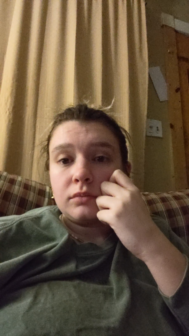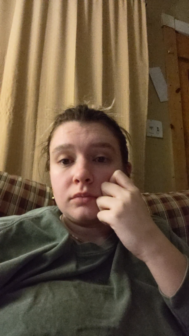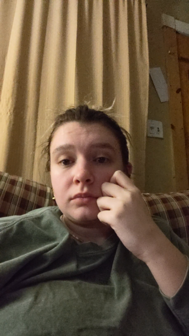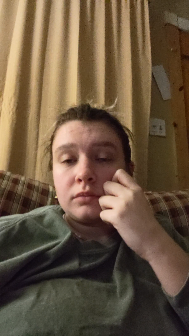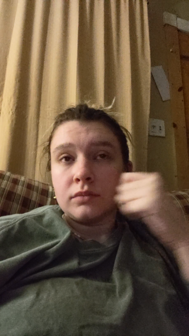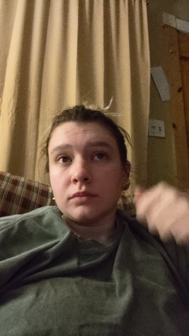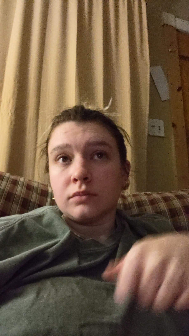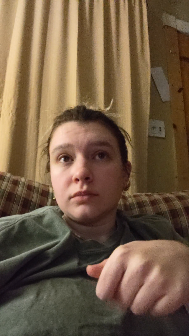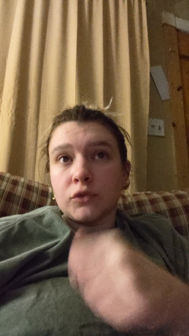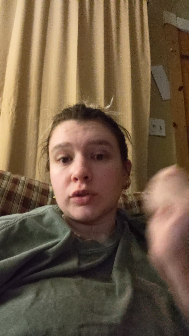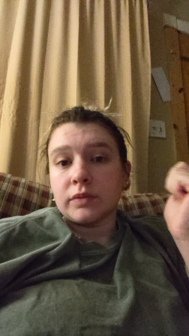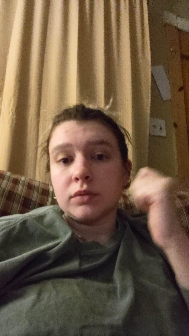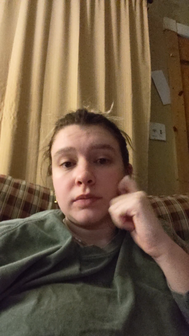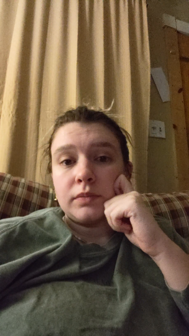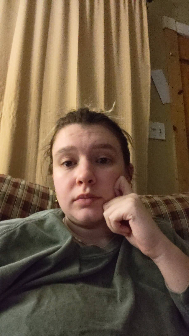shovel